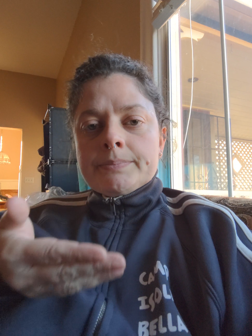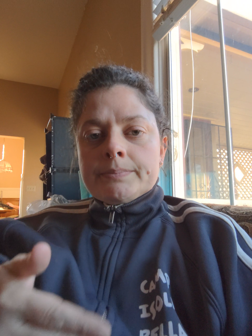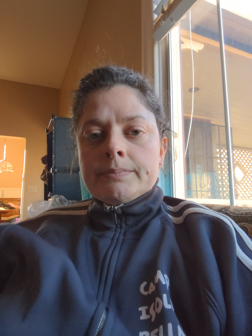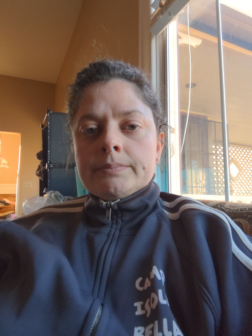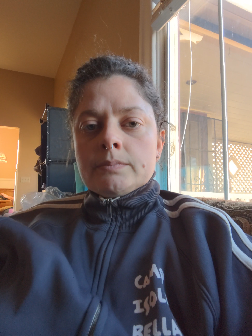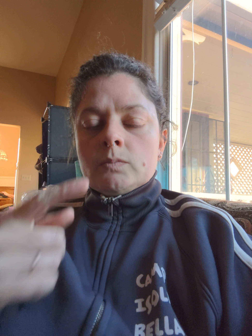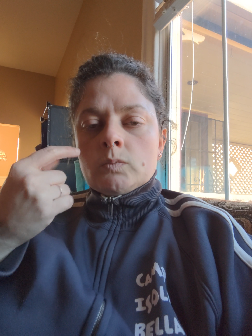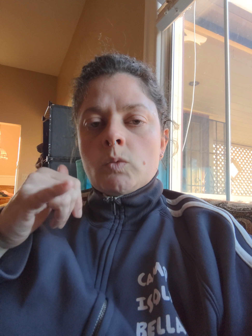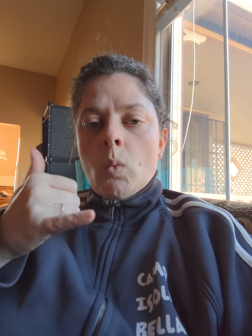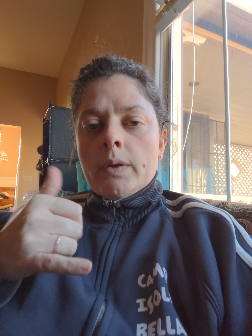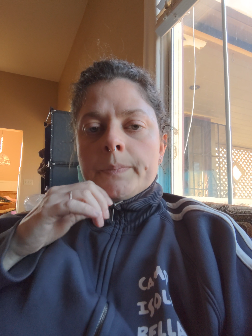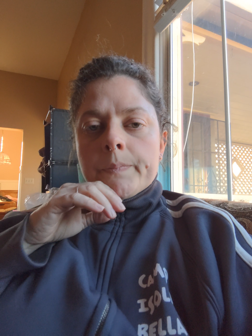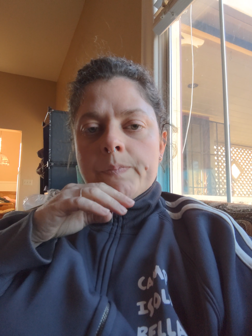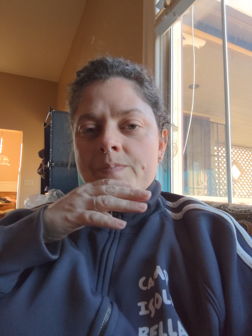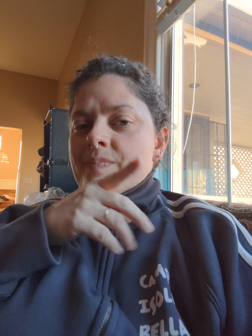toy